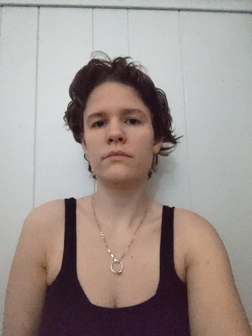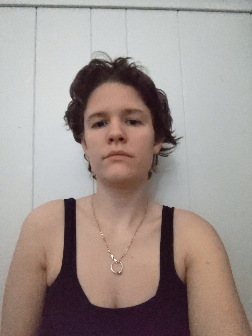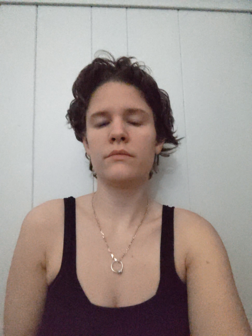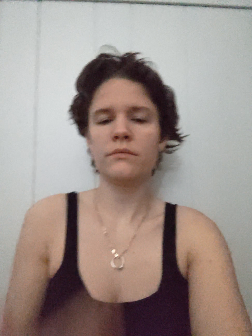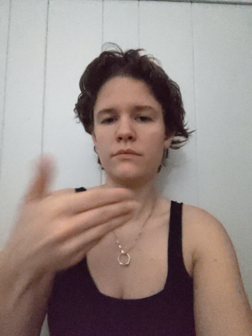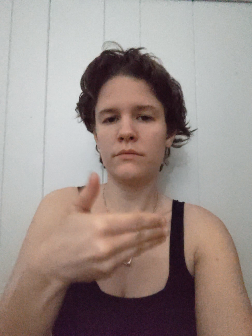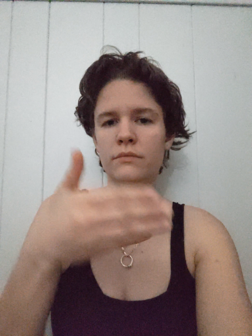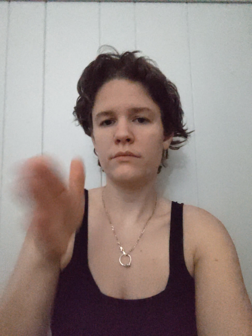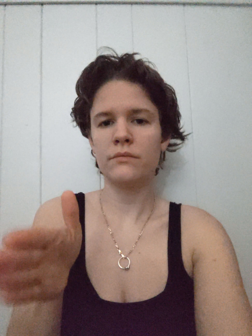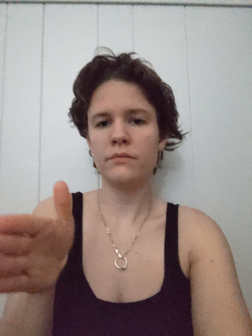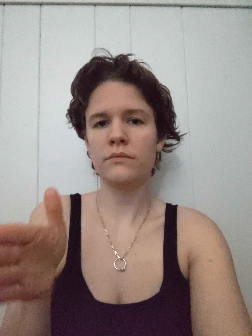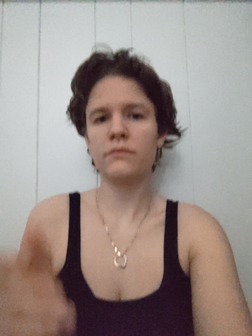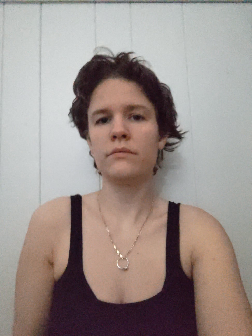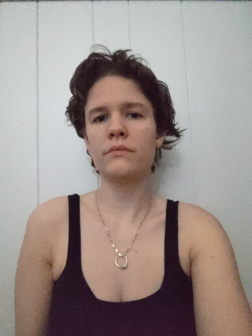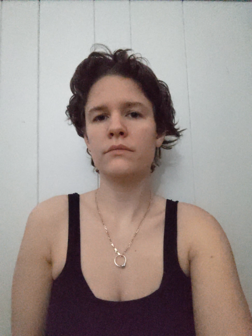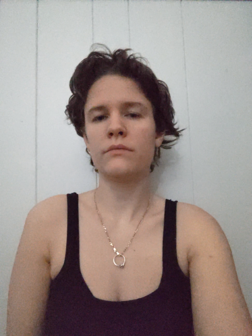room